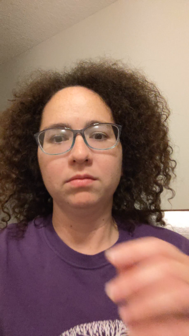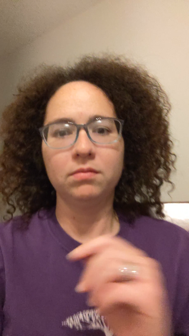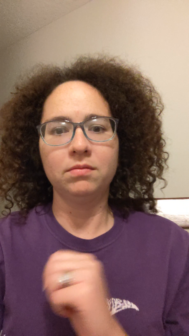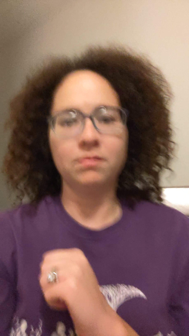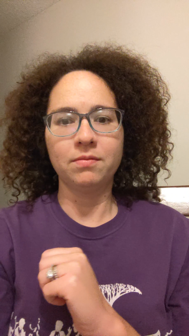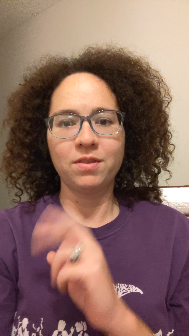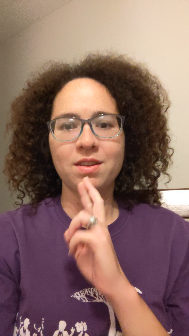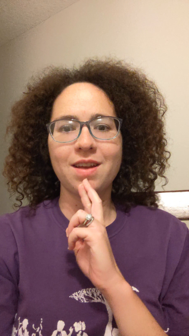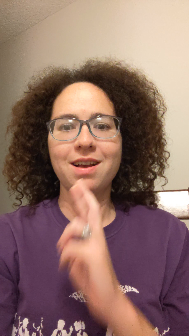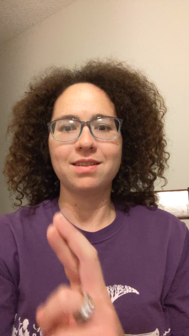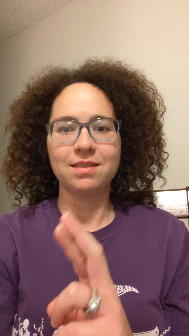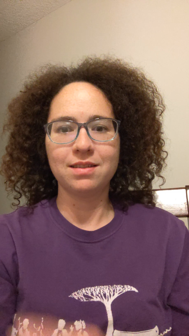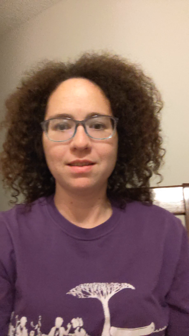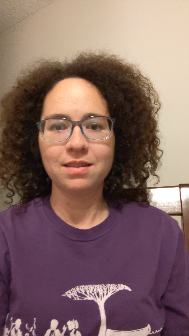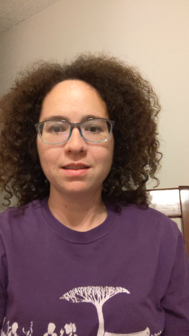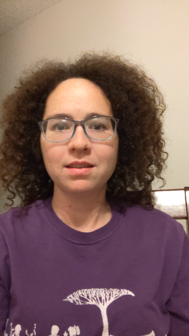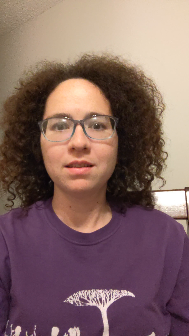are